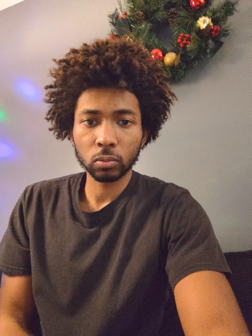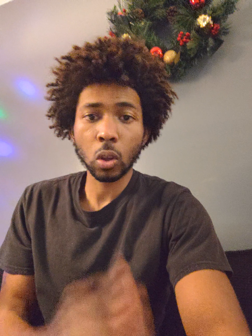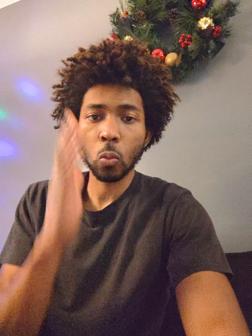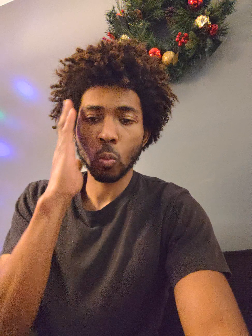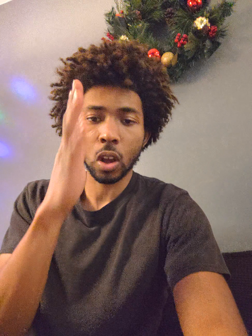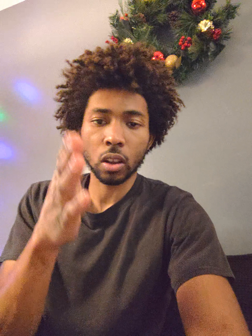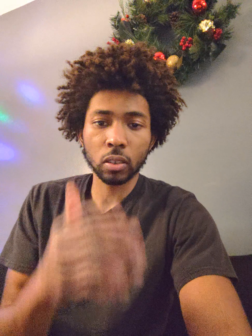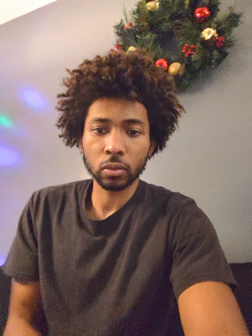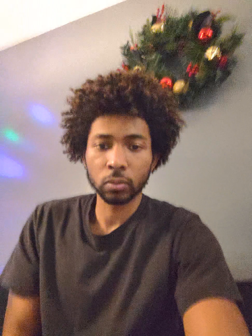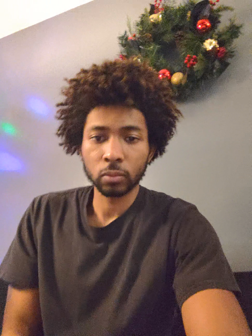will